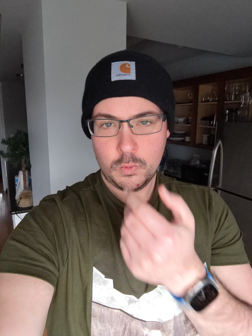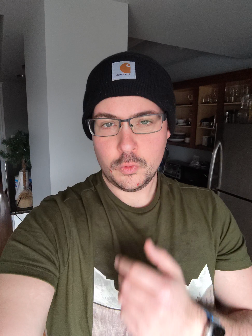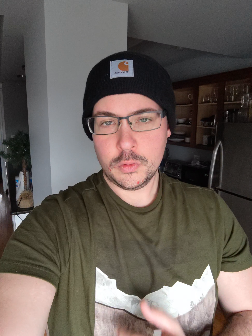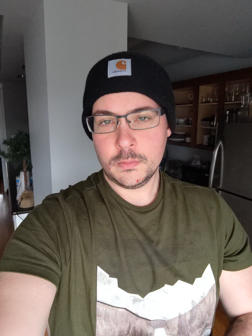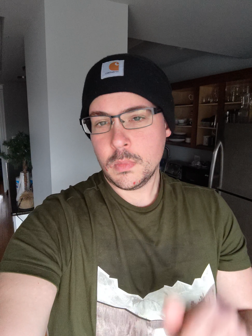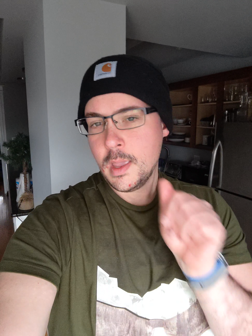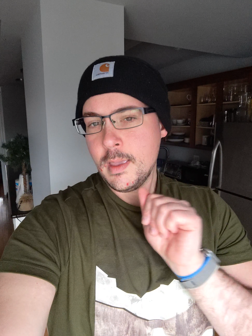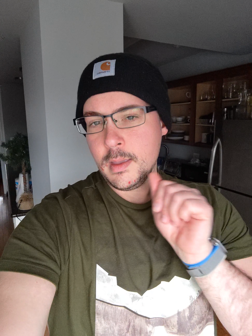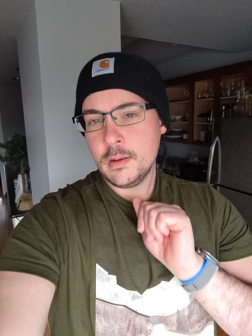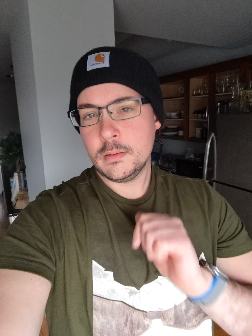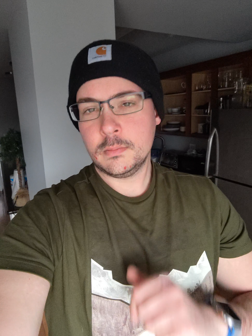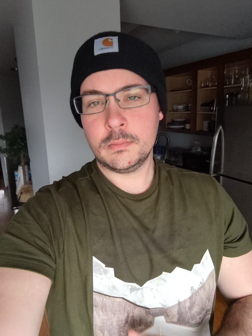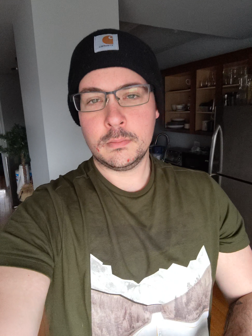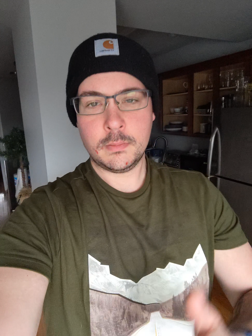aunt